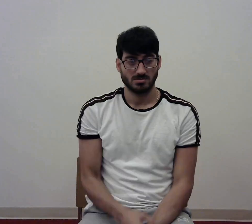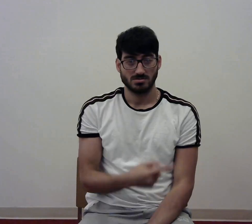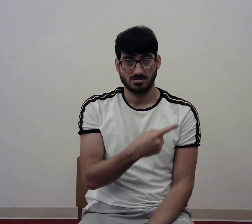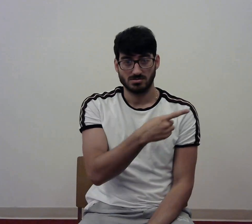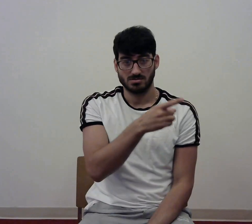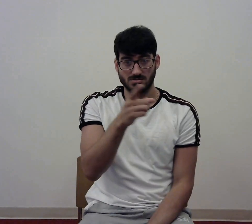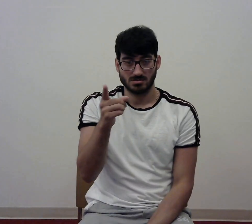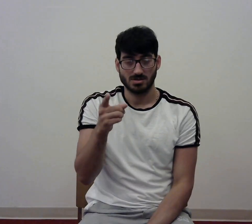siz